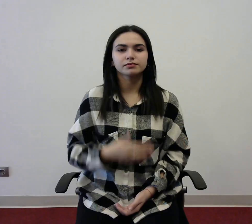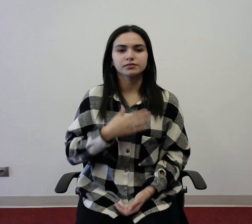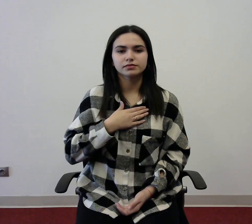mən